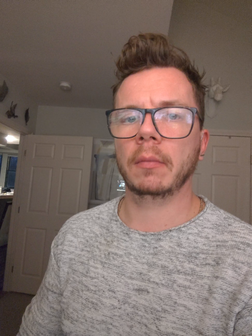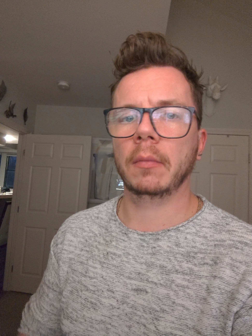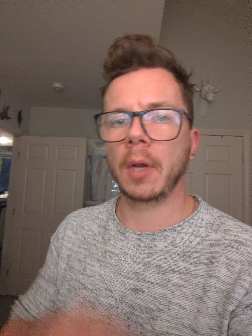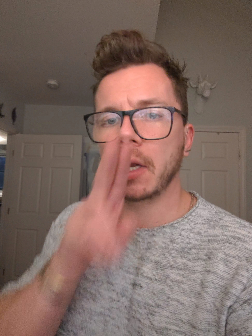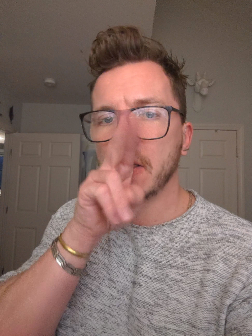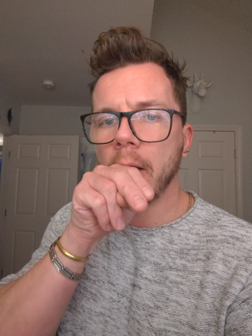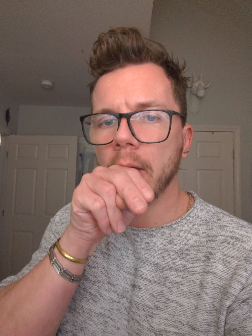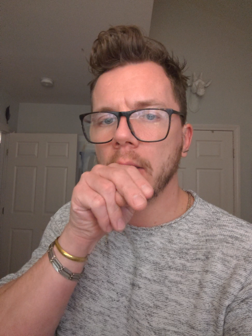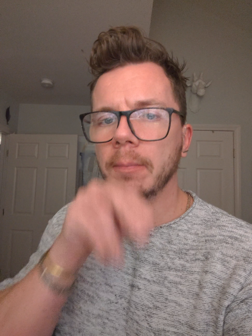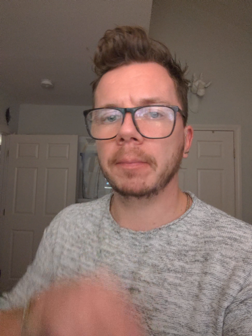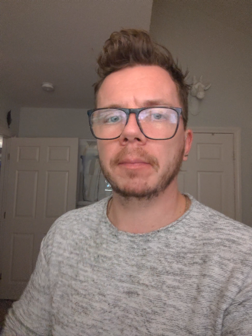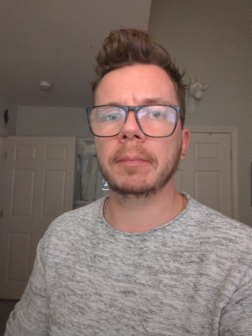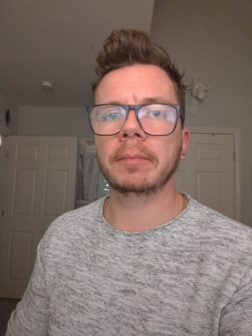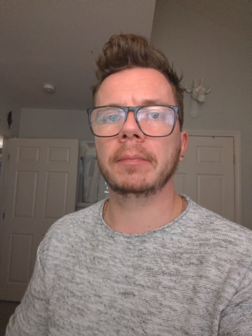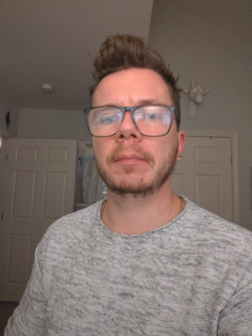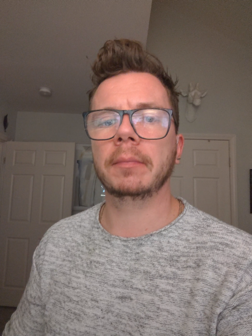tongue